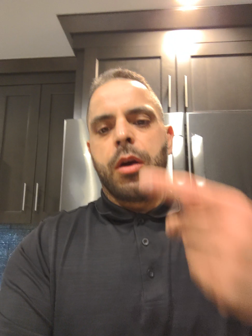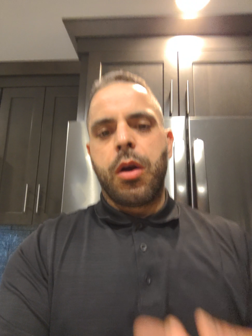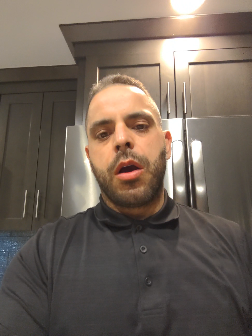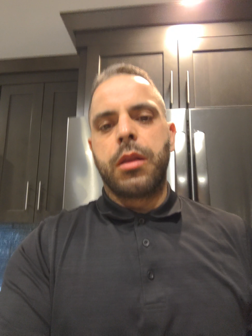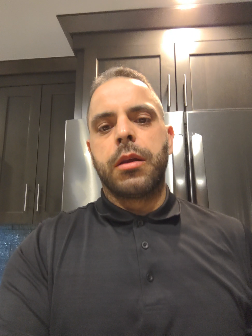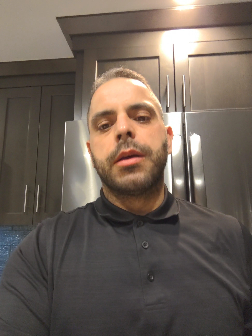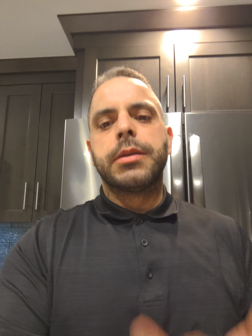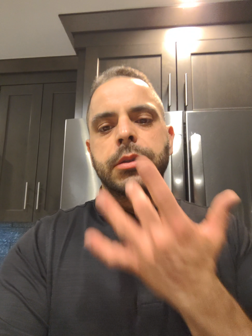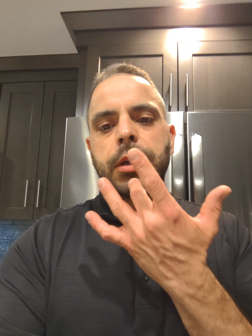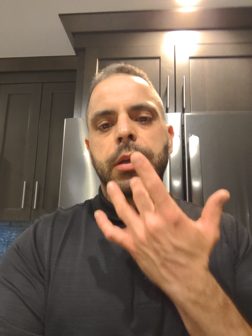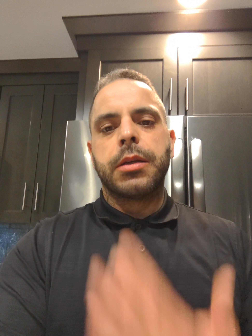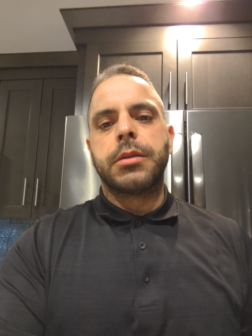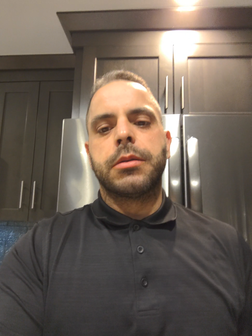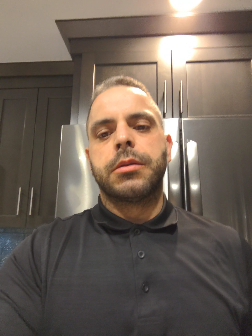taste